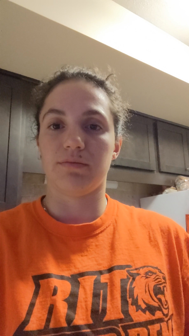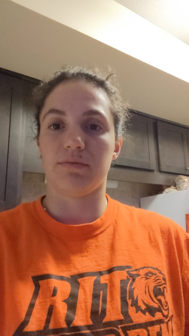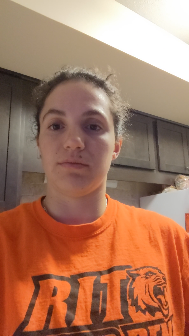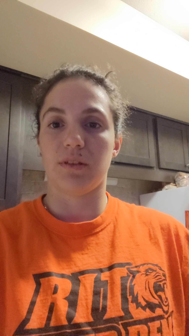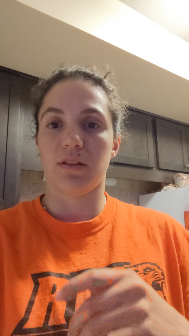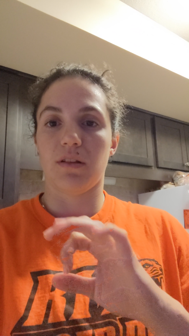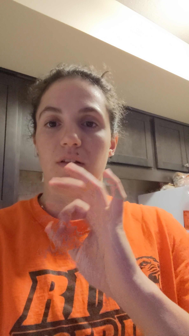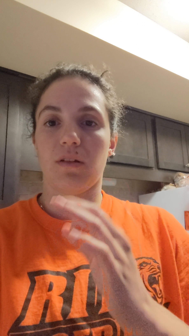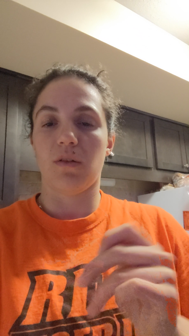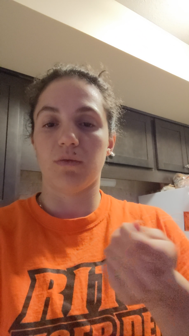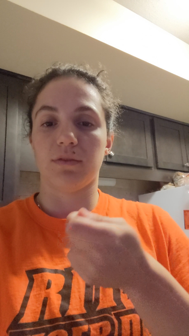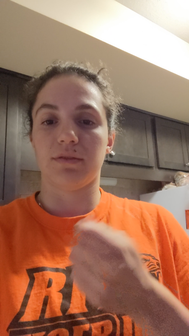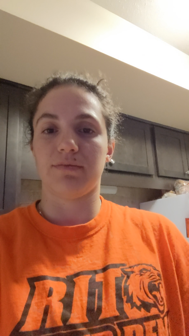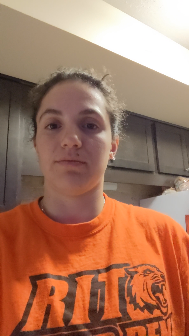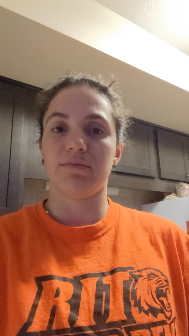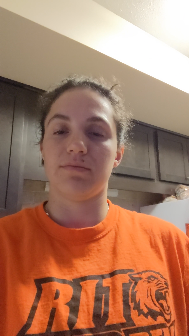hose